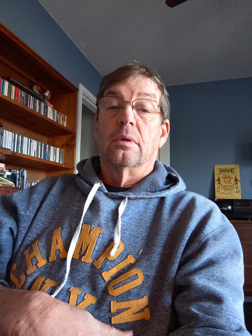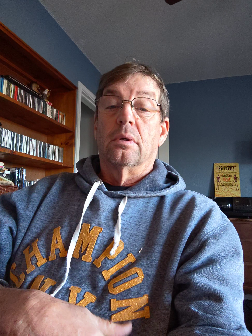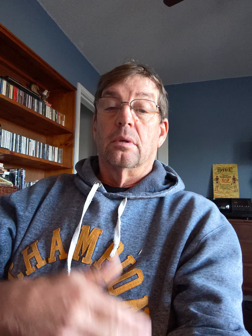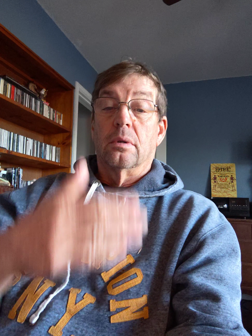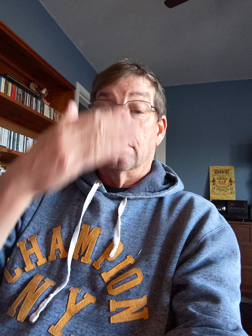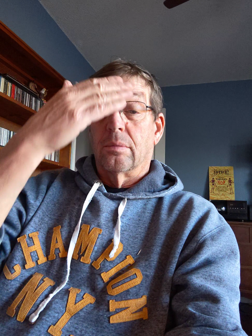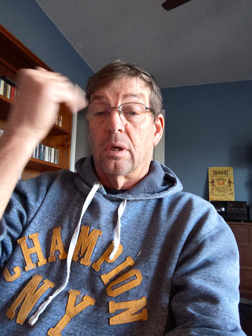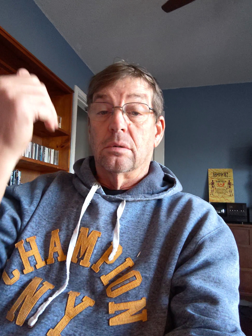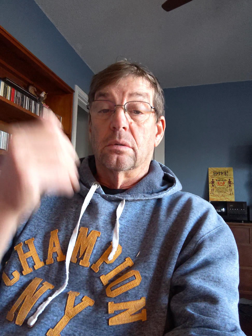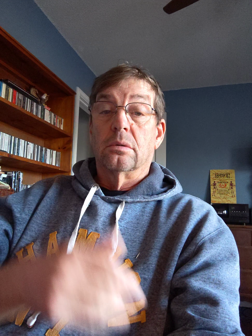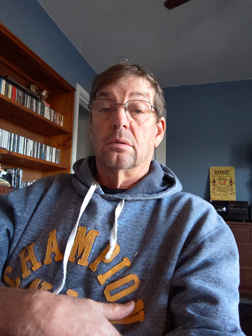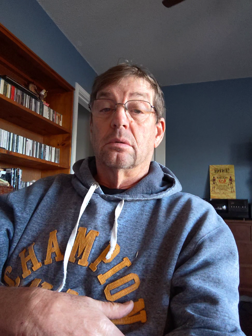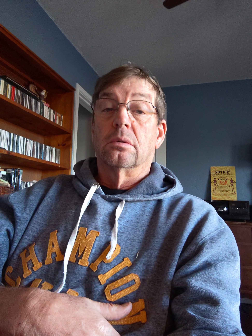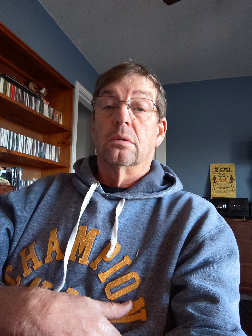because